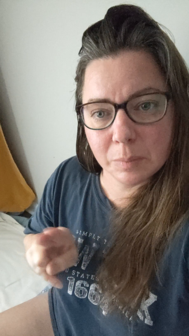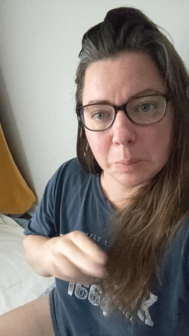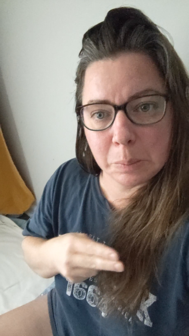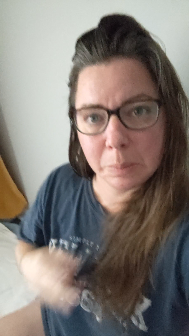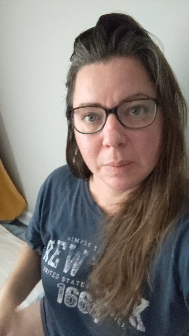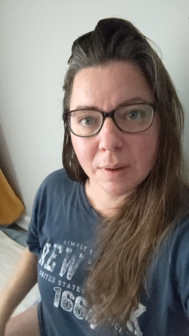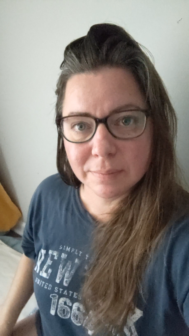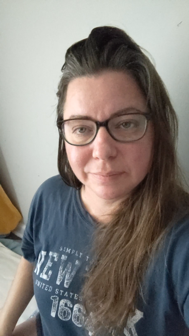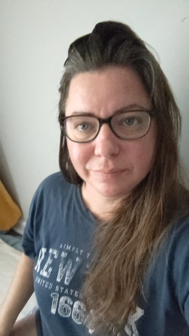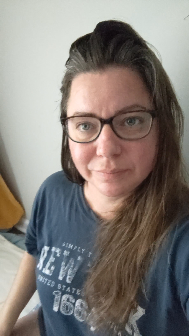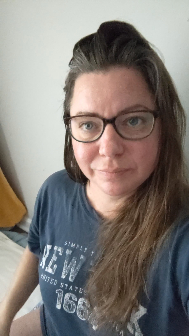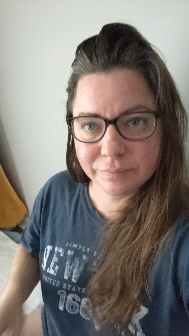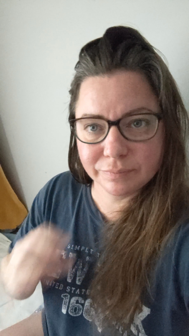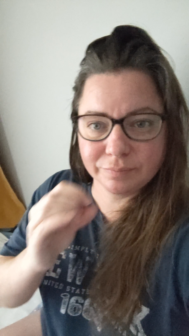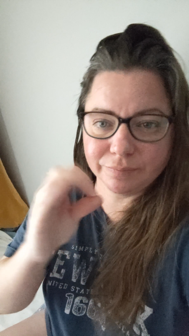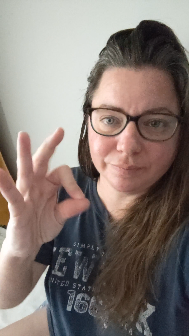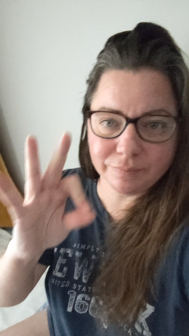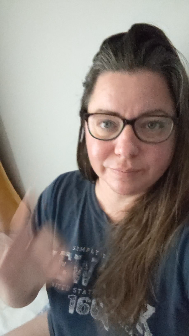off